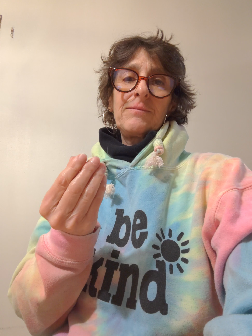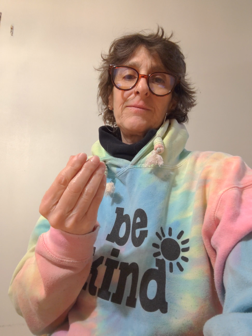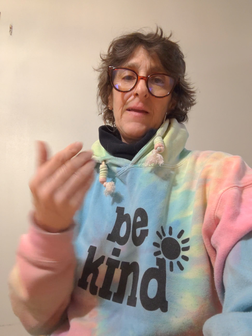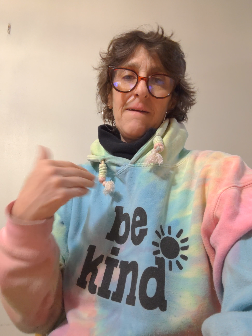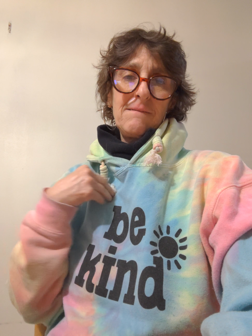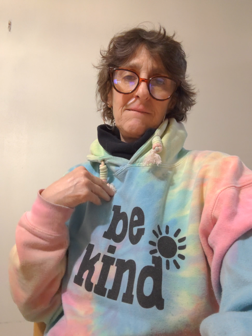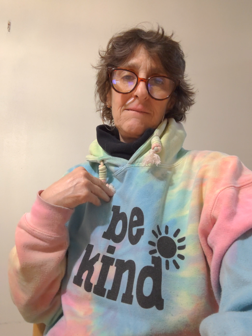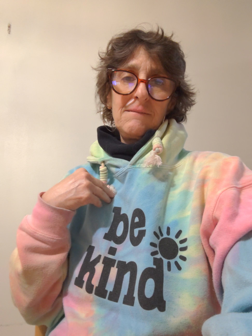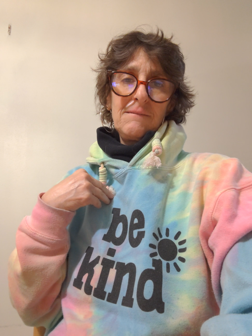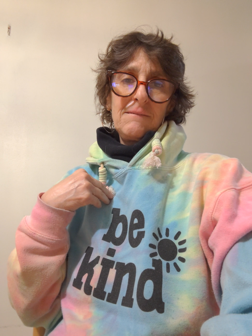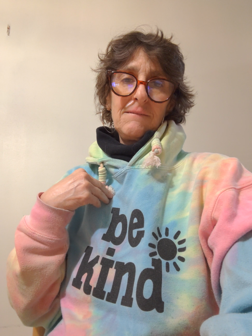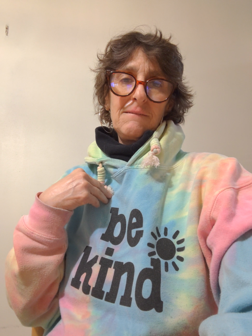have